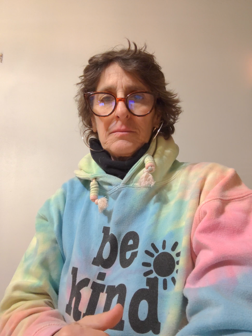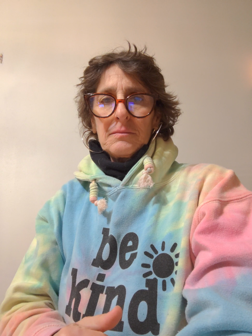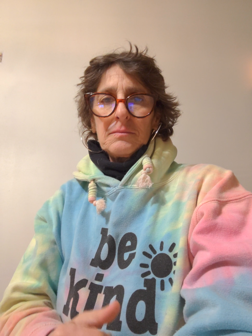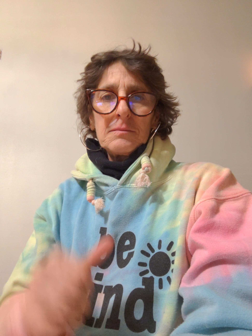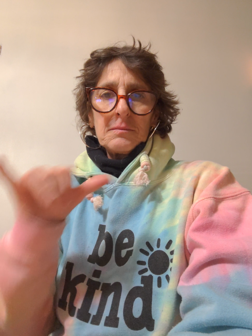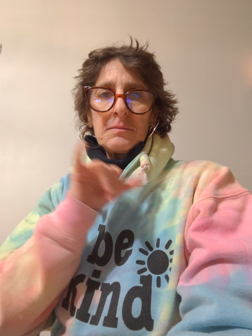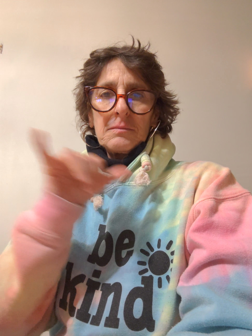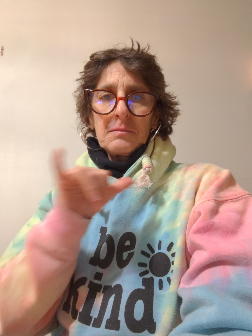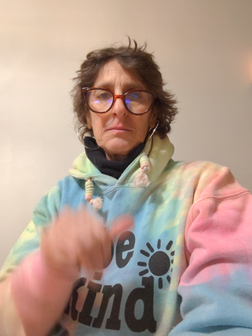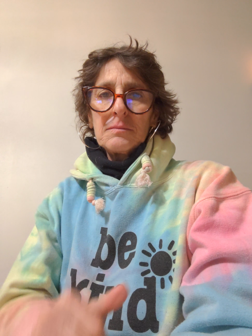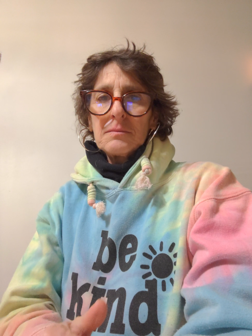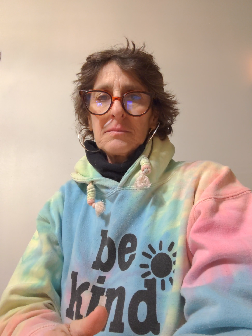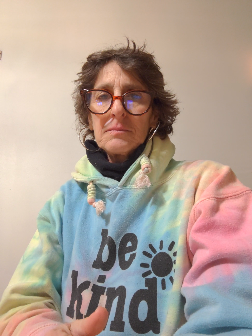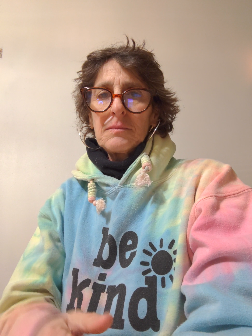same